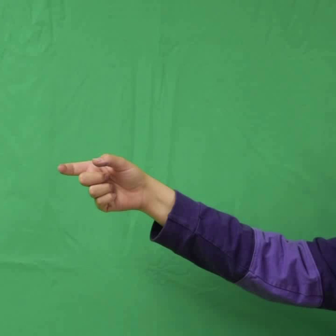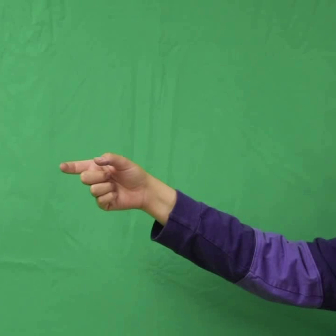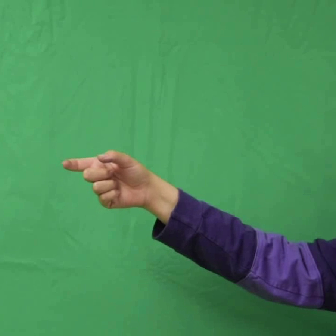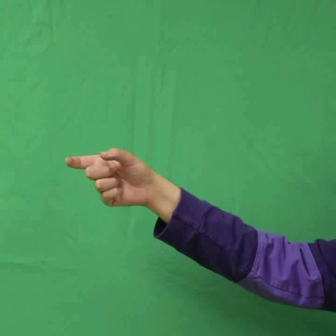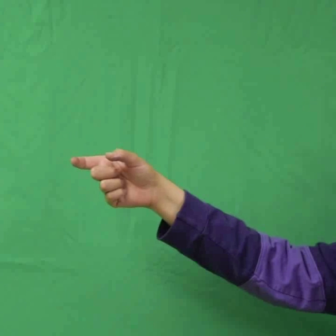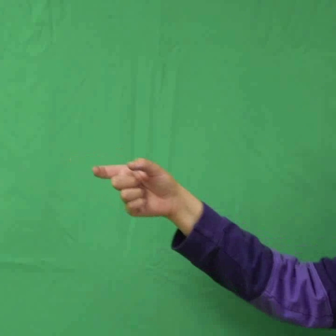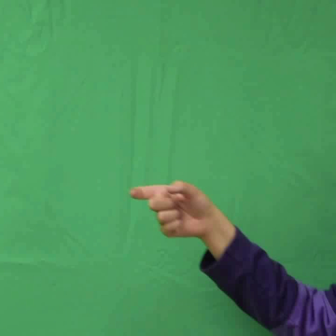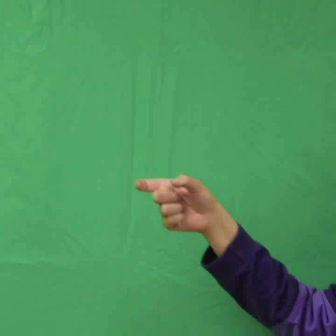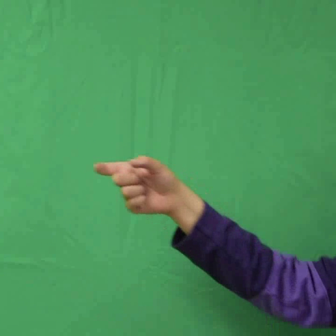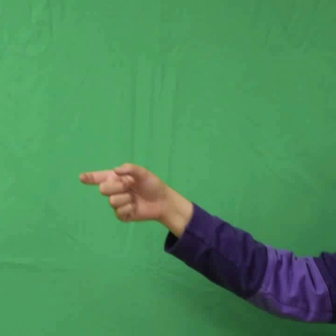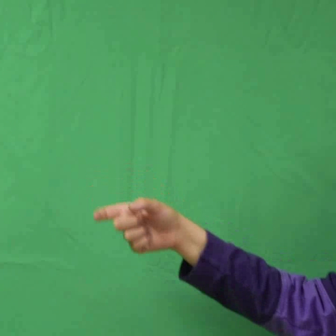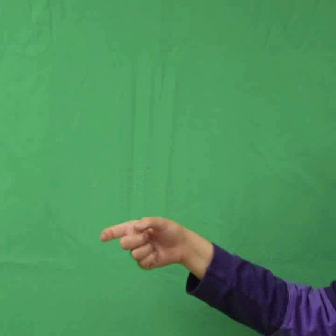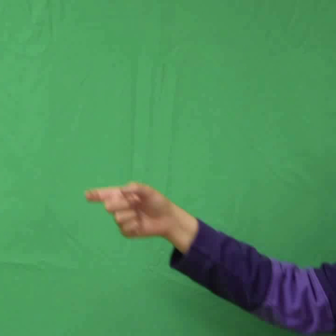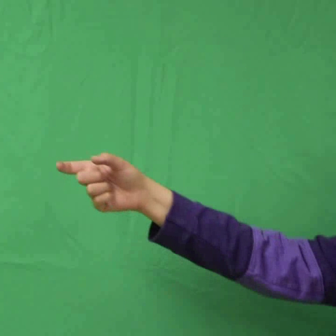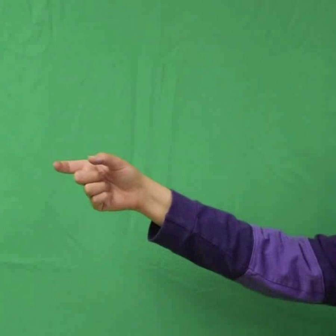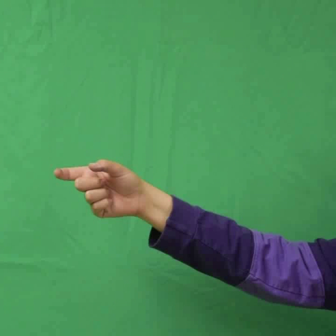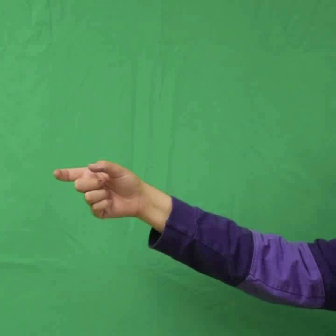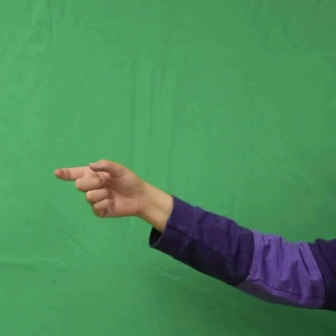X